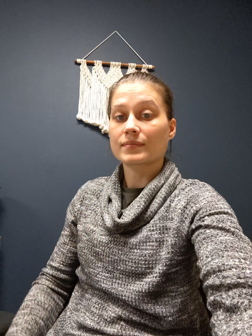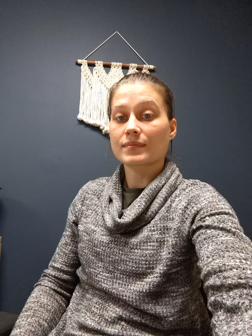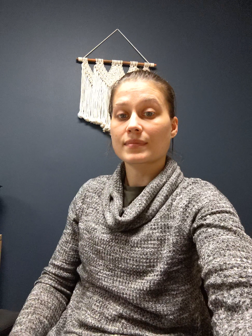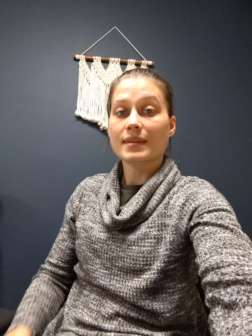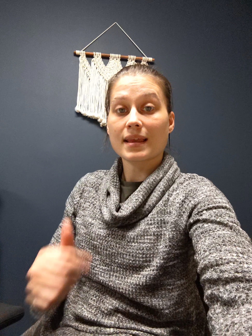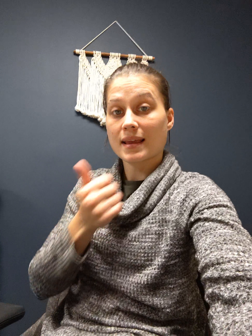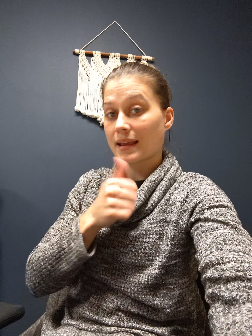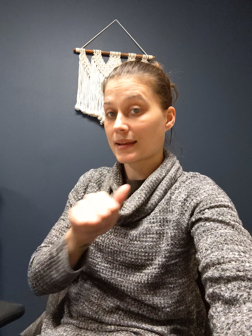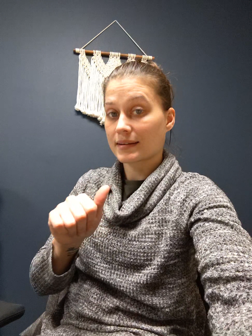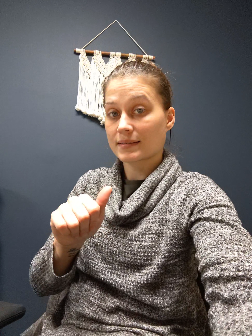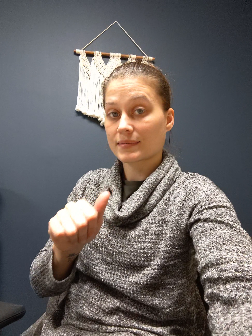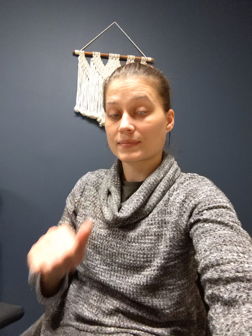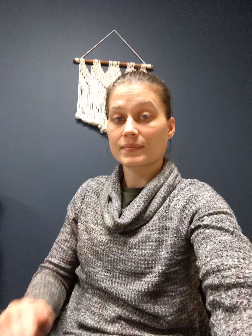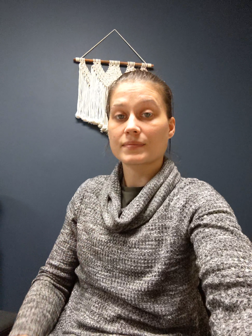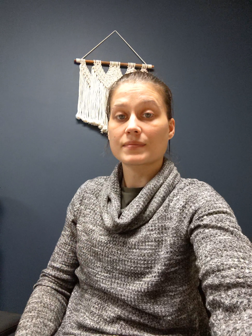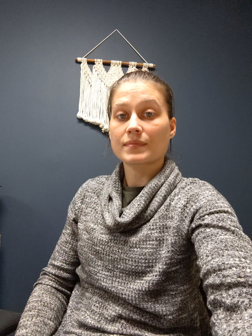any